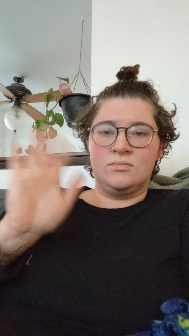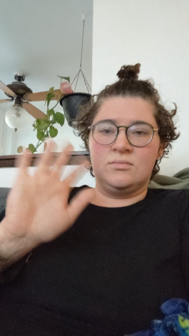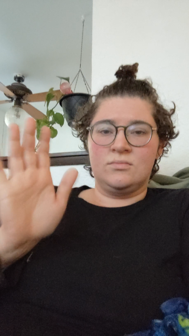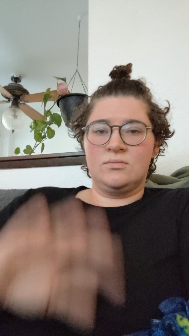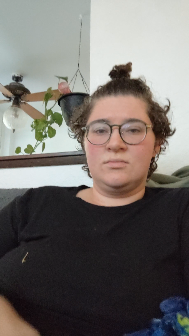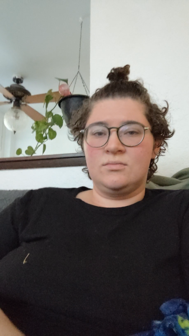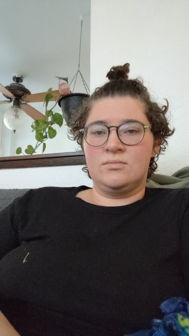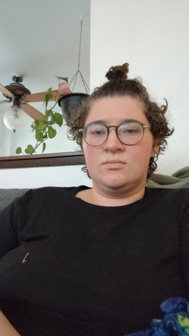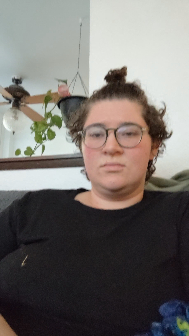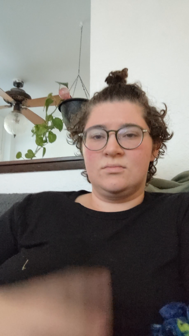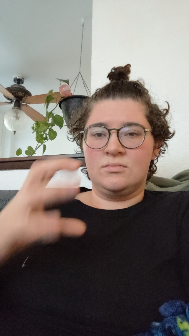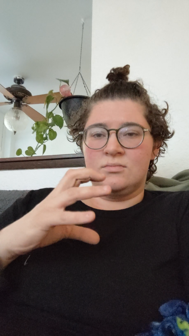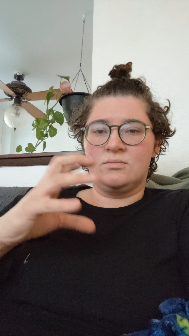ball